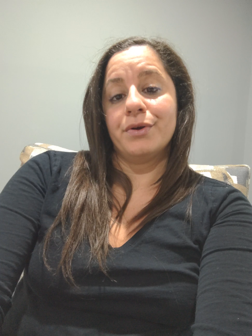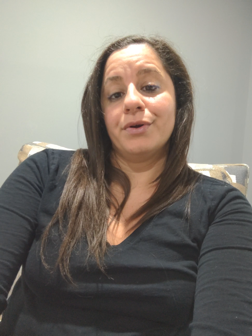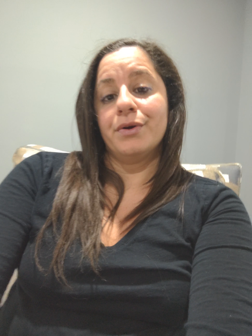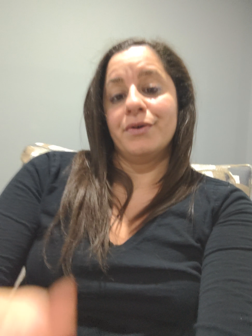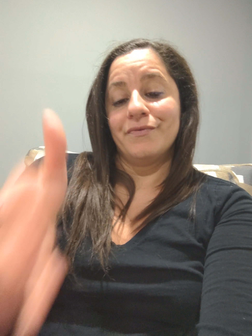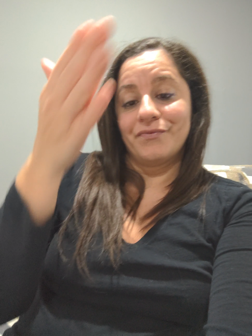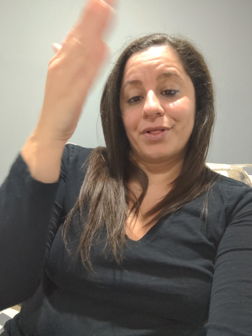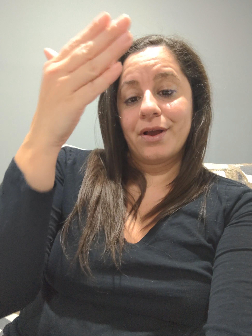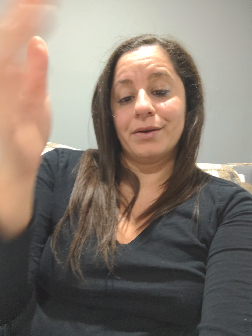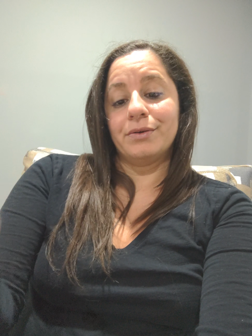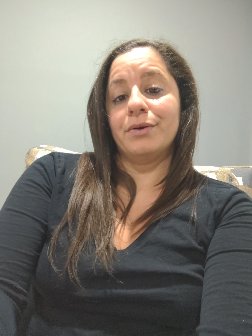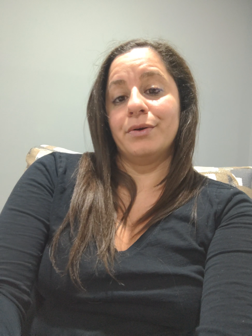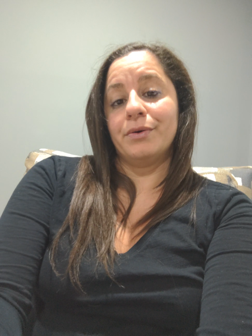flag